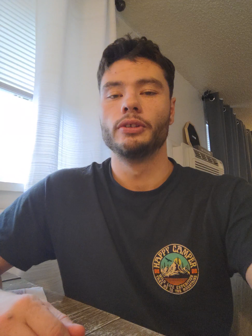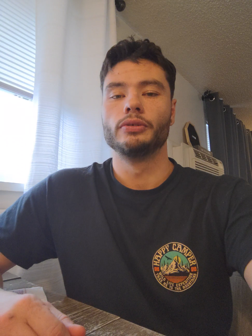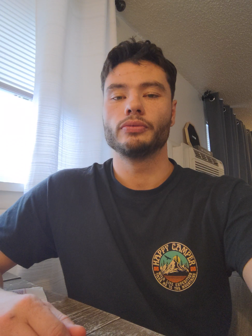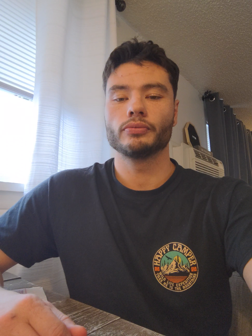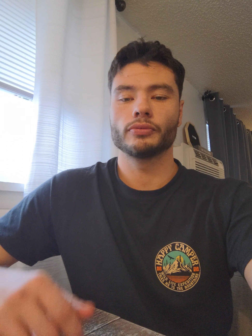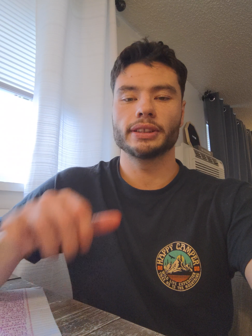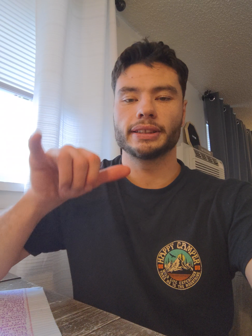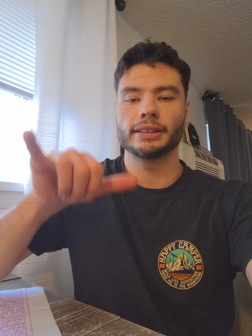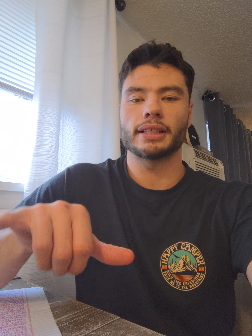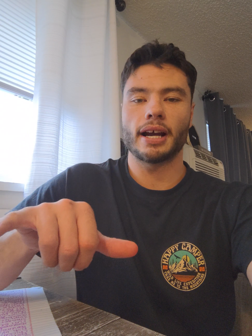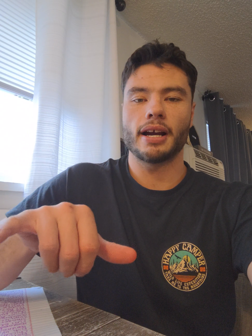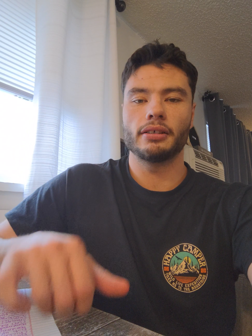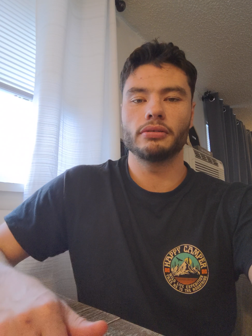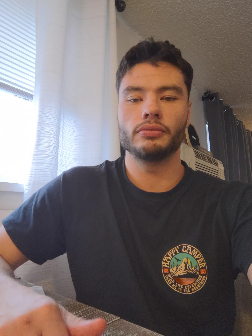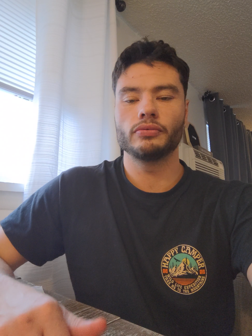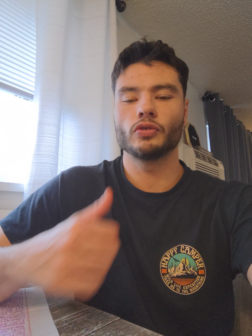stay